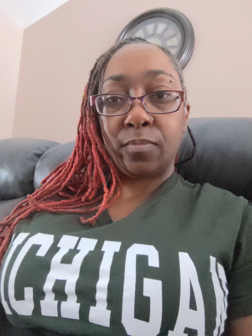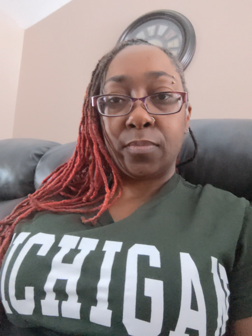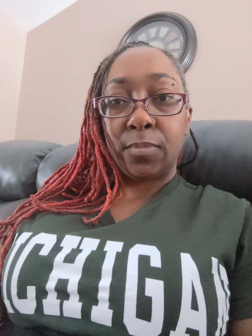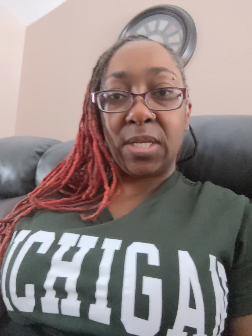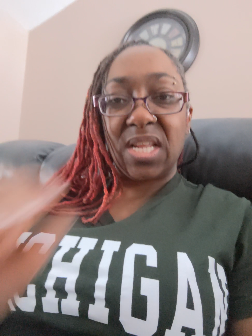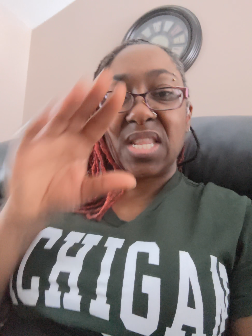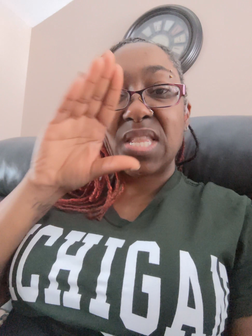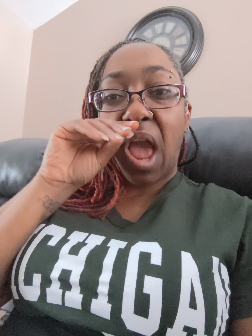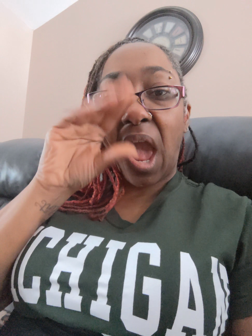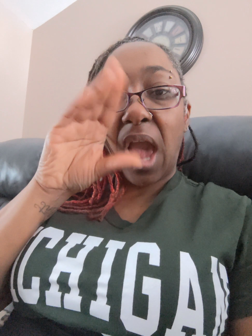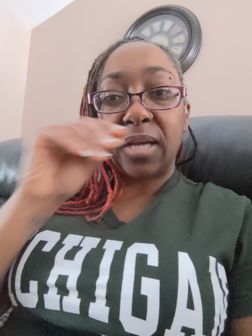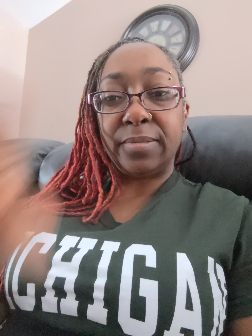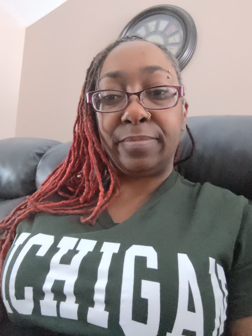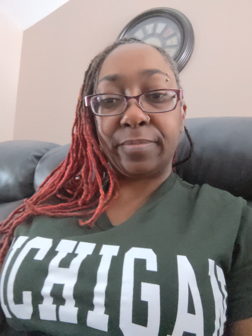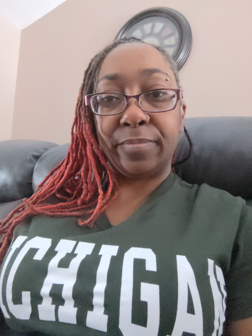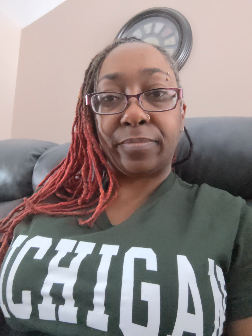duck